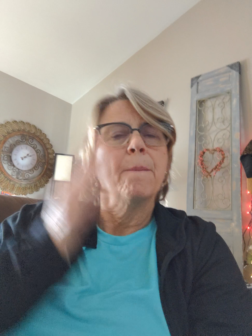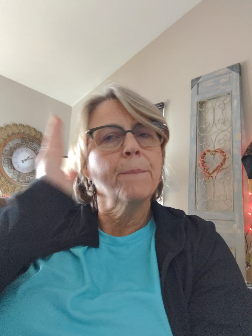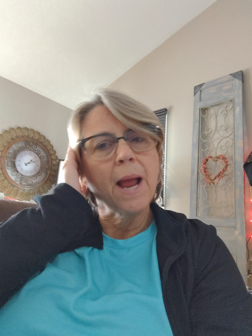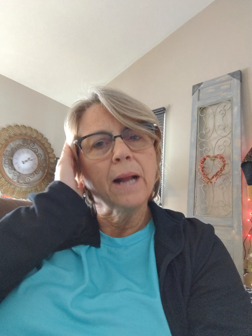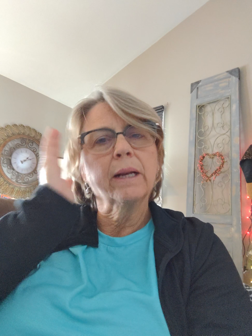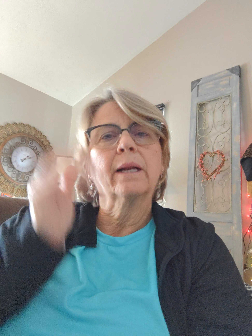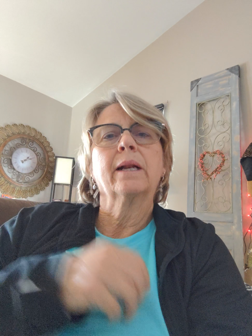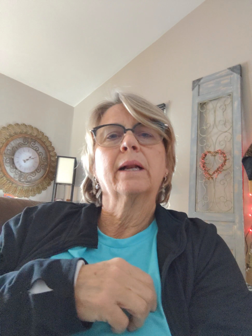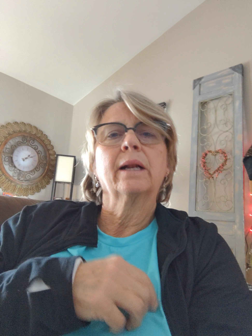bed